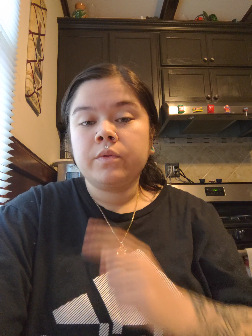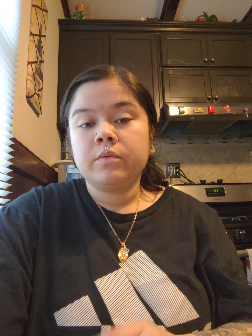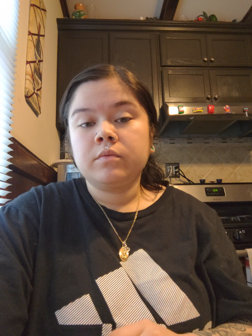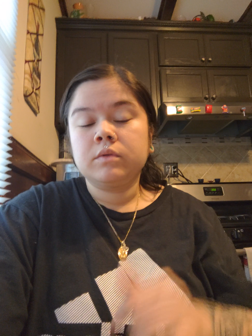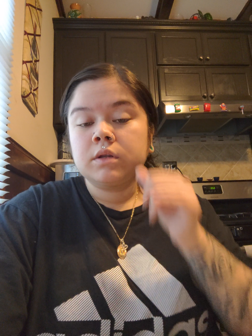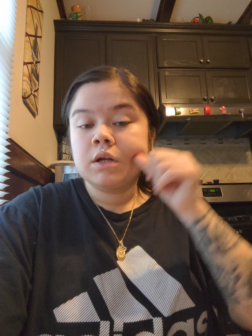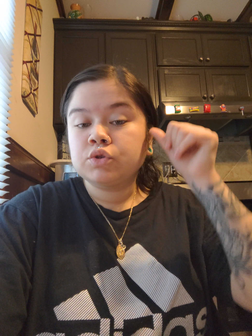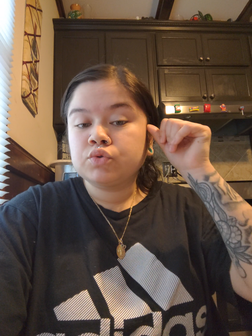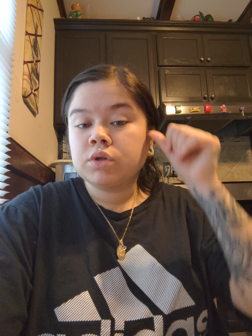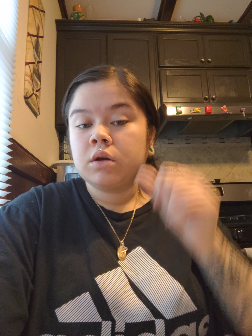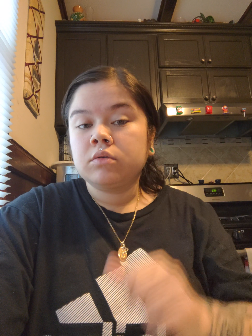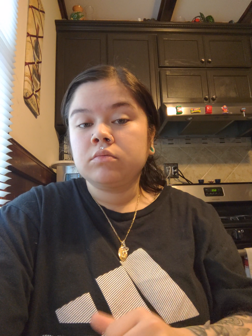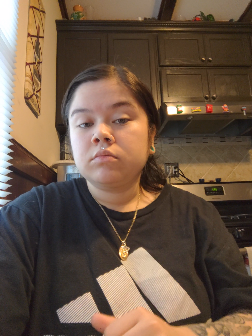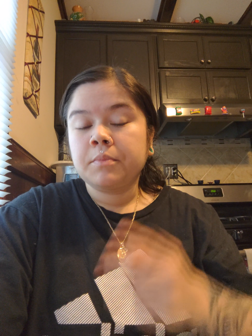yesterday